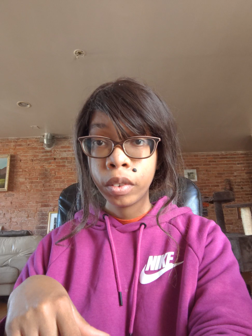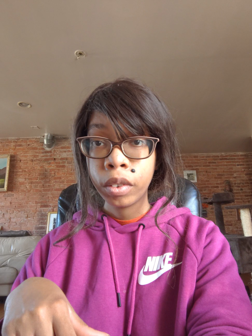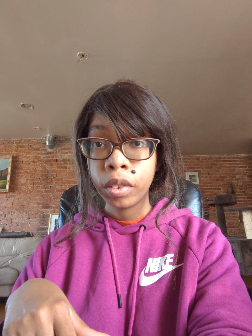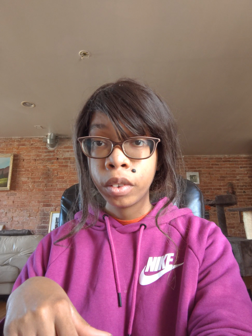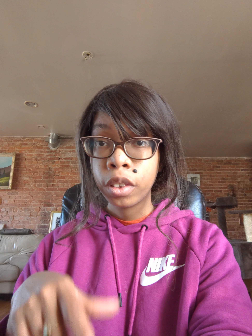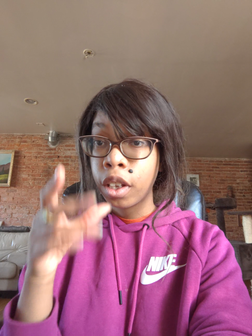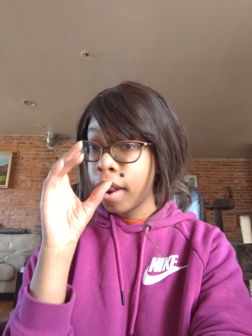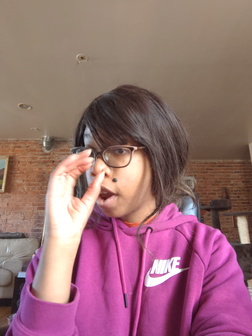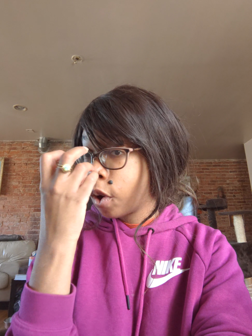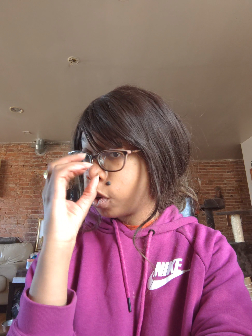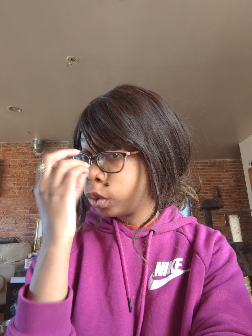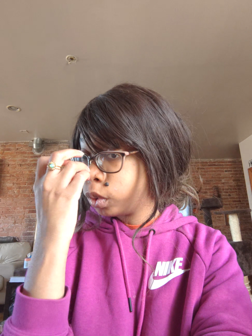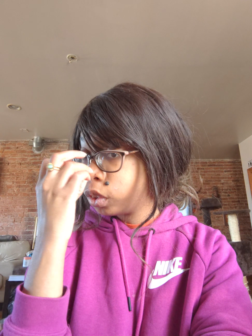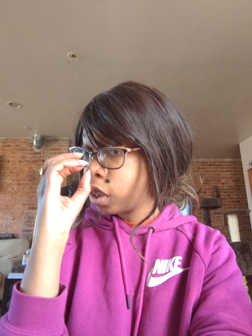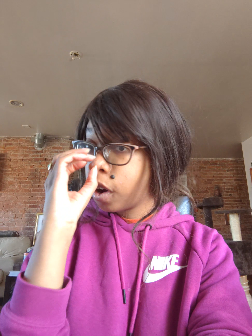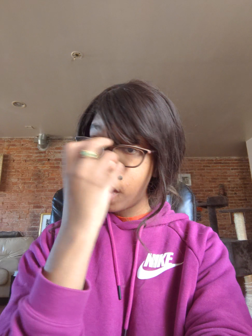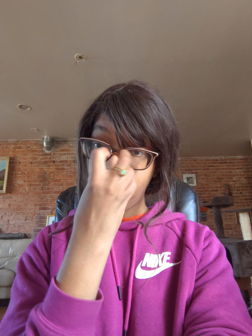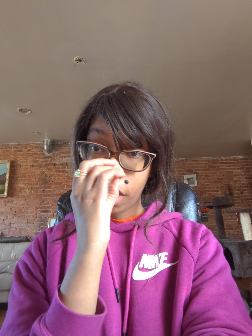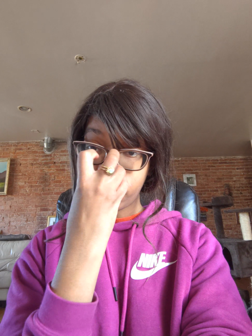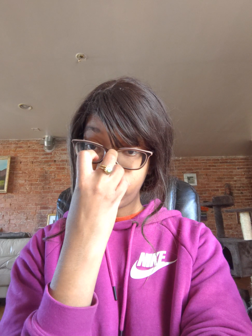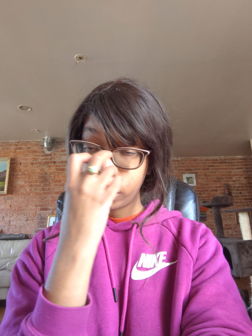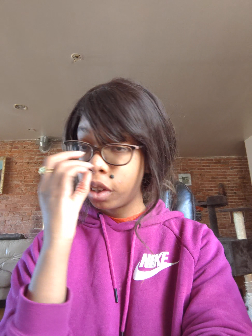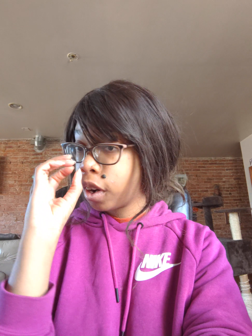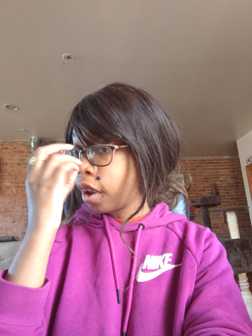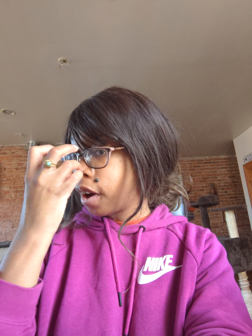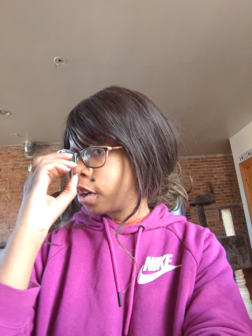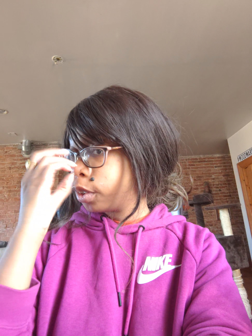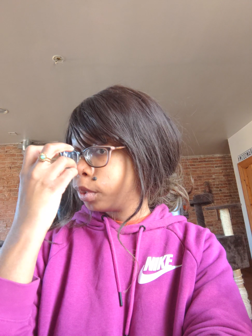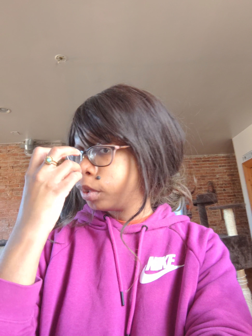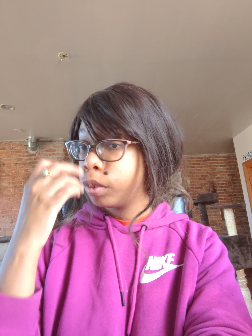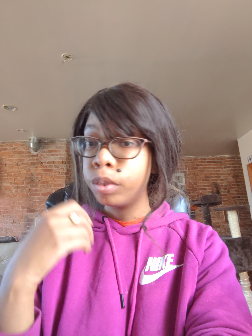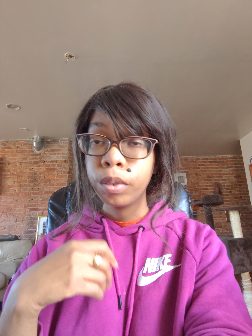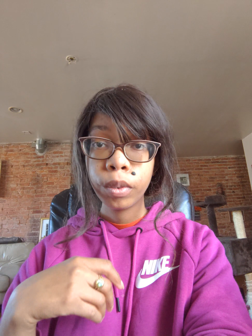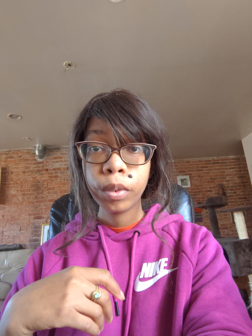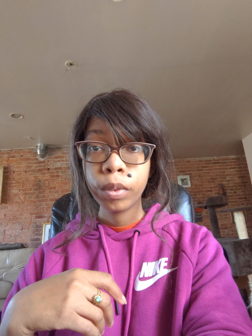clown